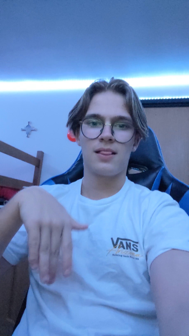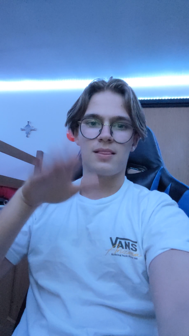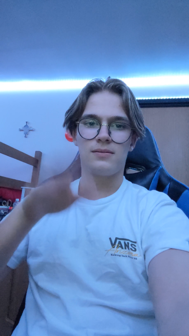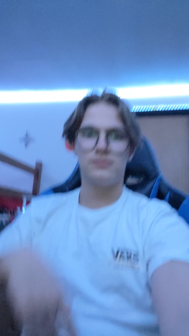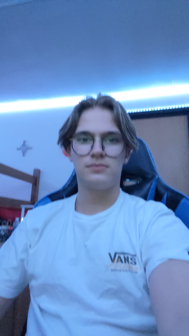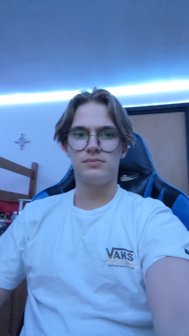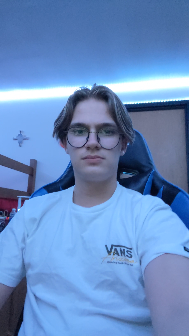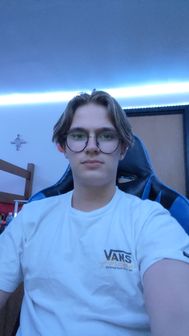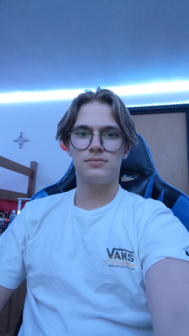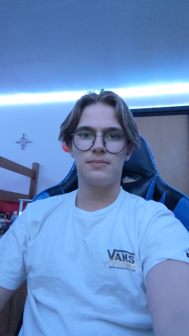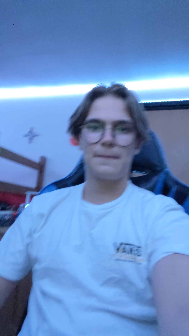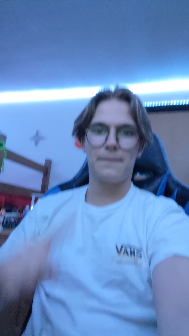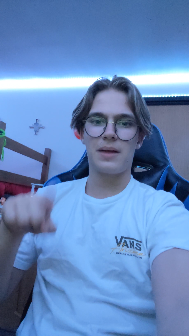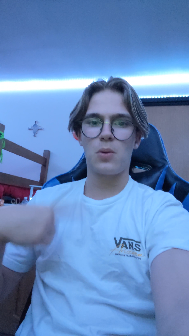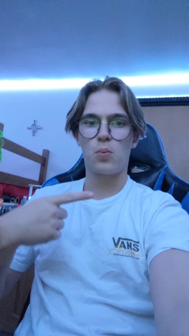about